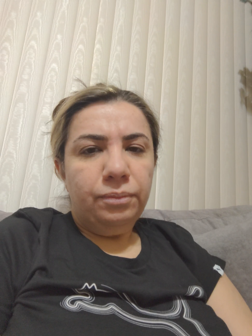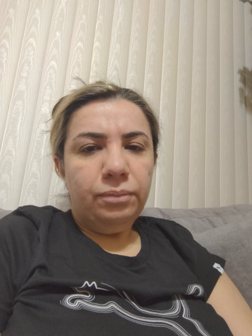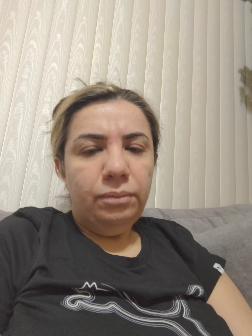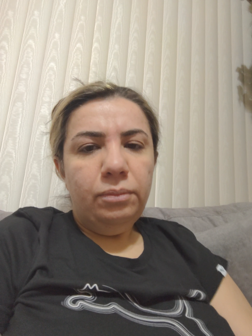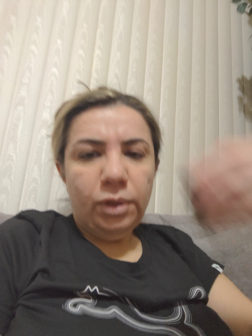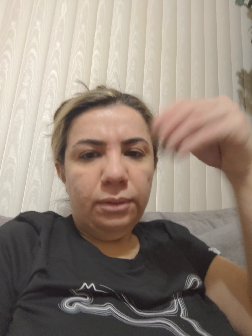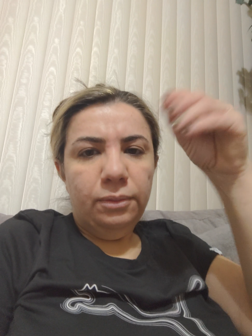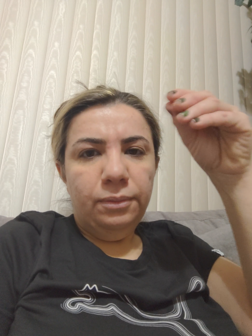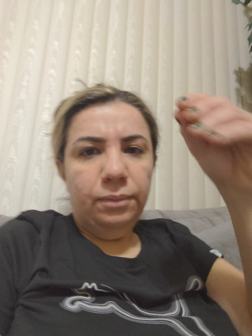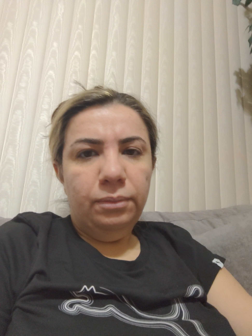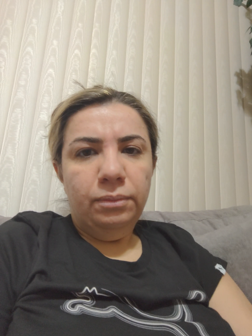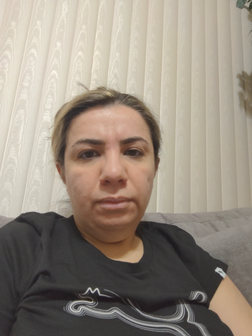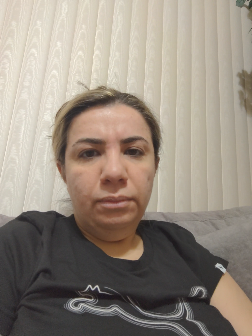store